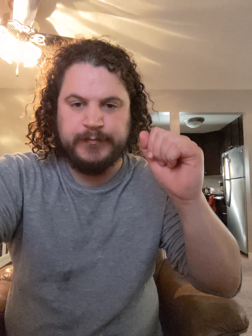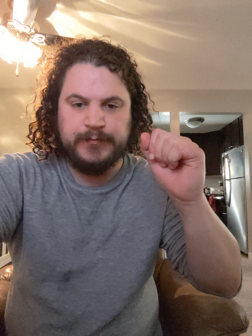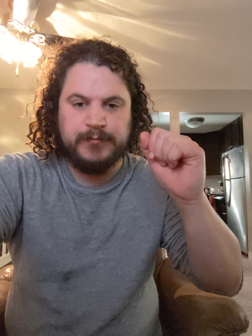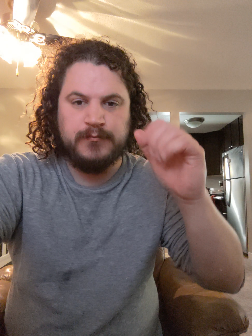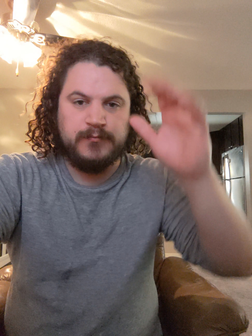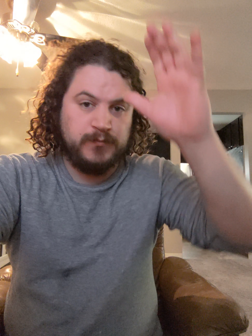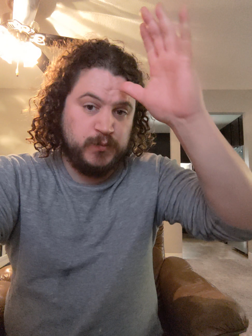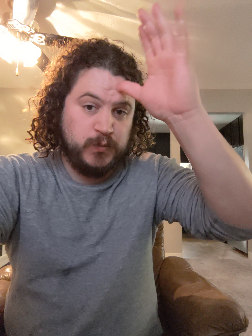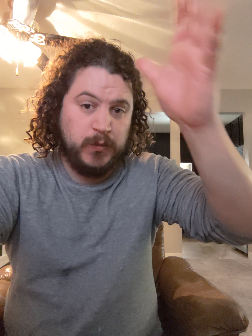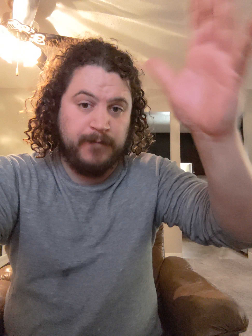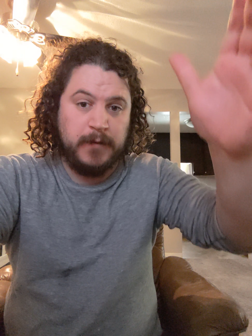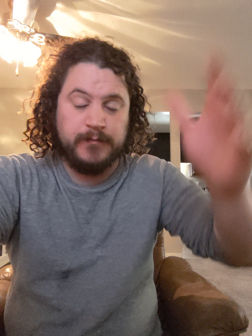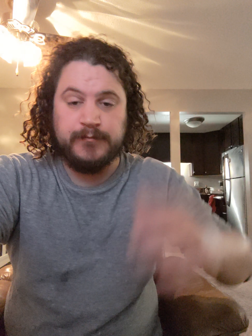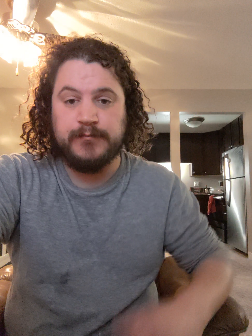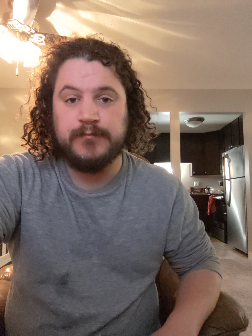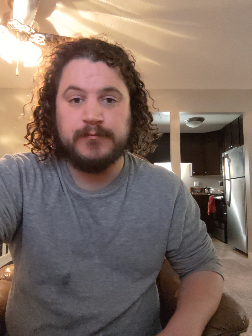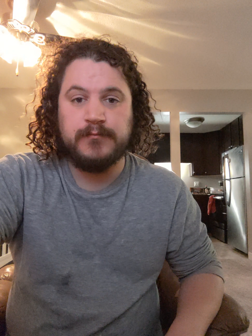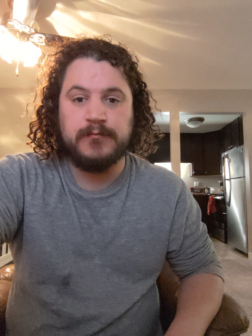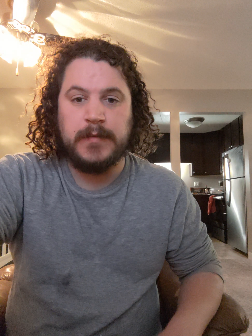grandpa